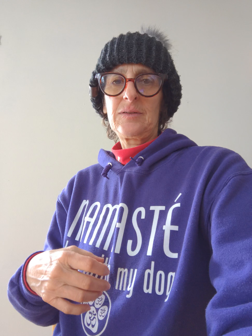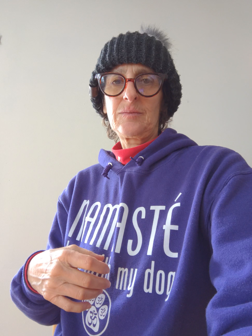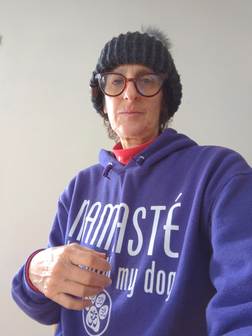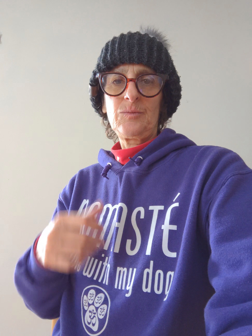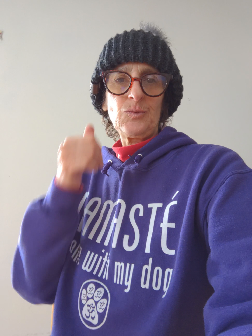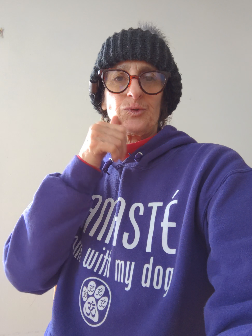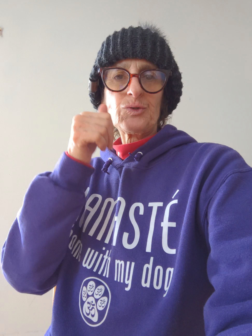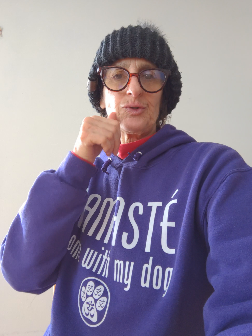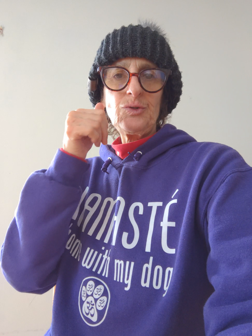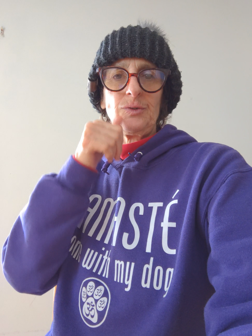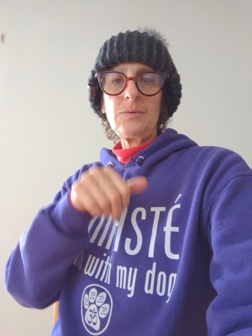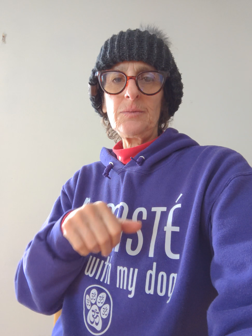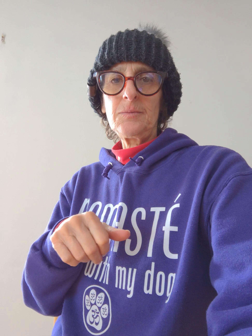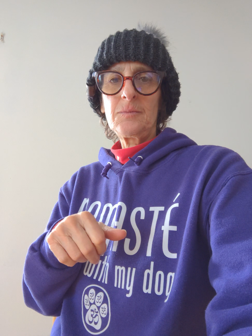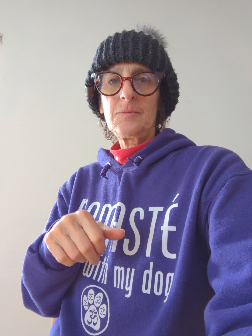girl